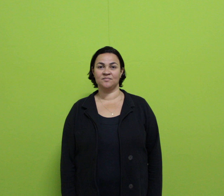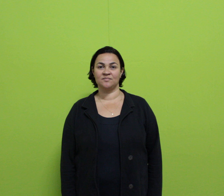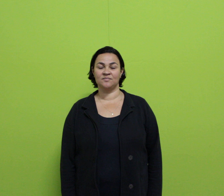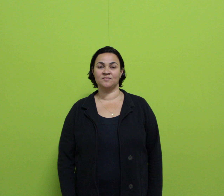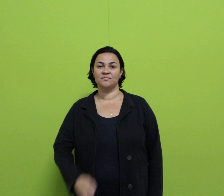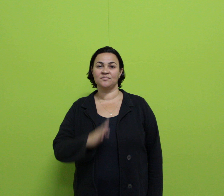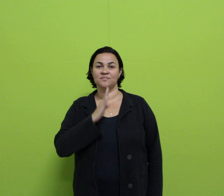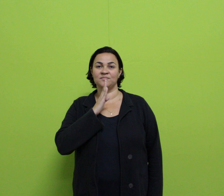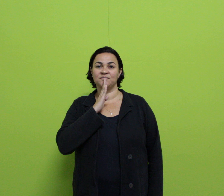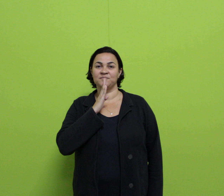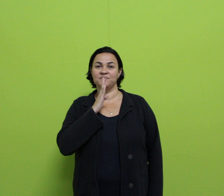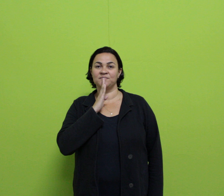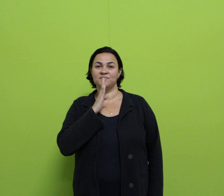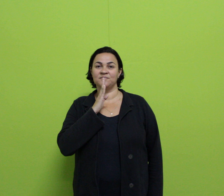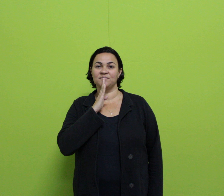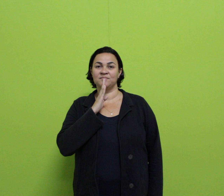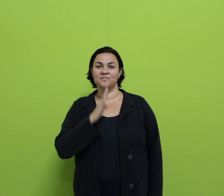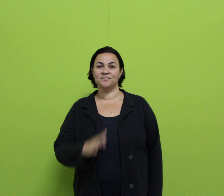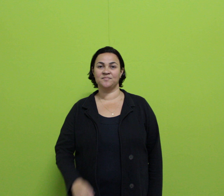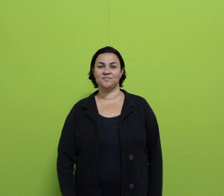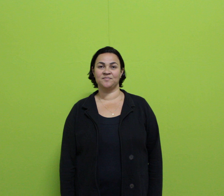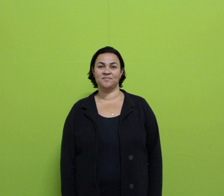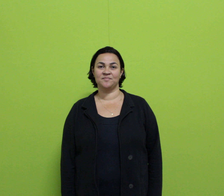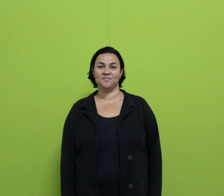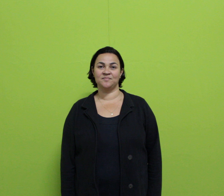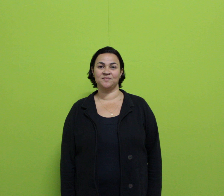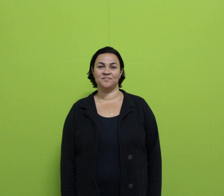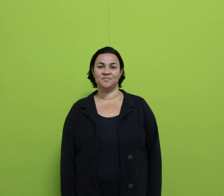conhecer